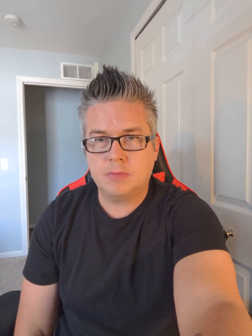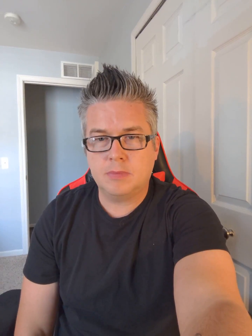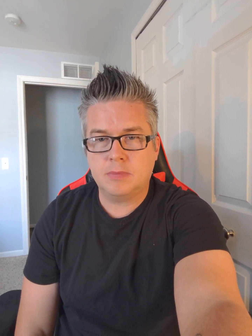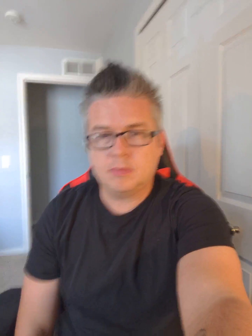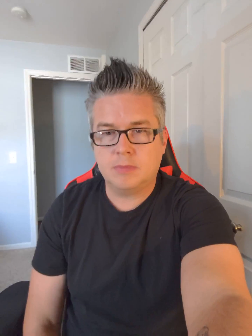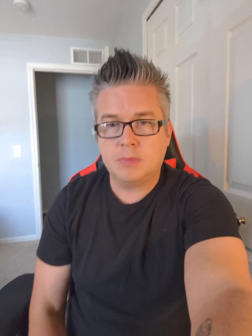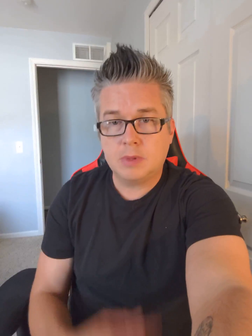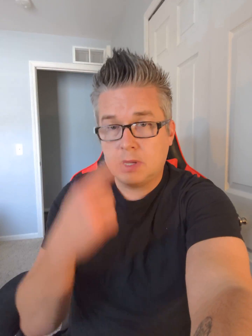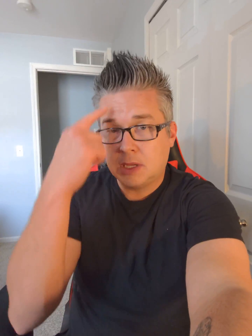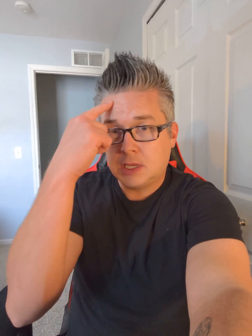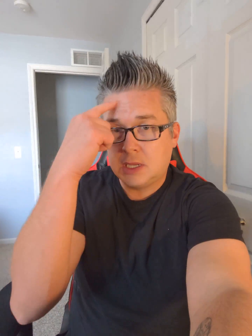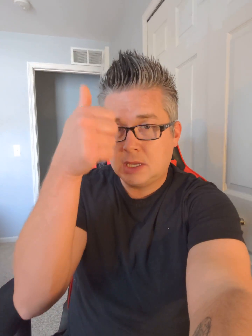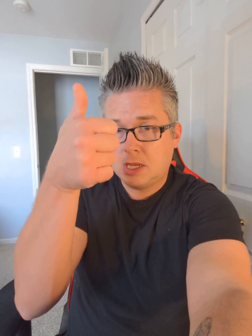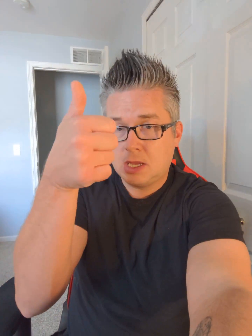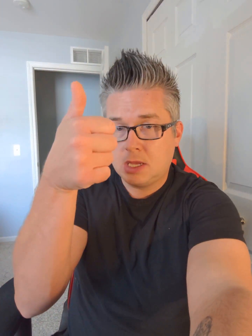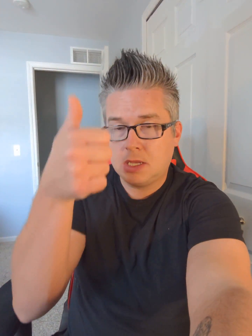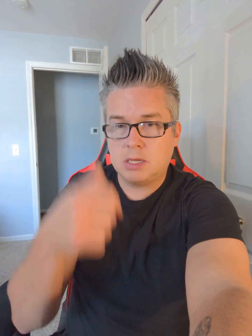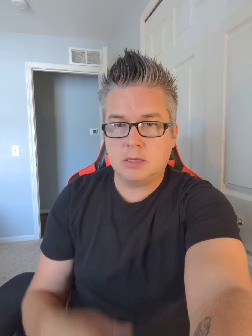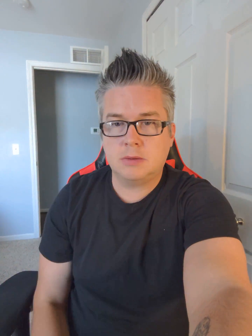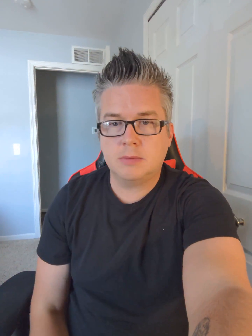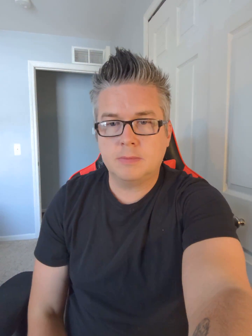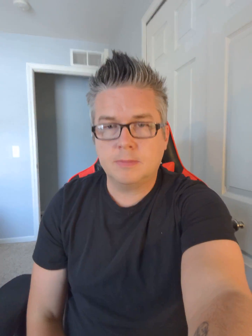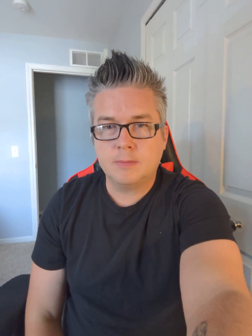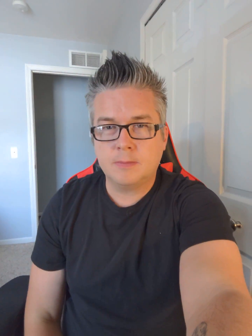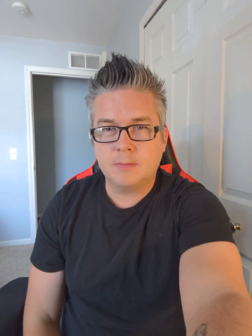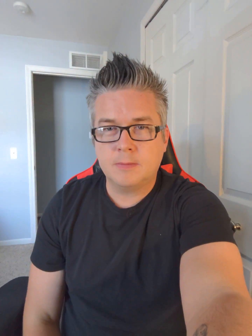dime